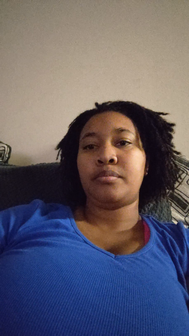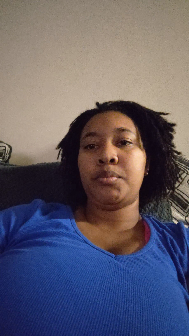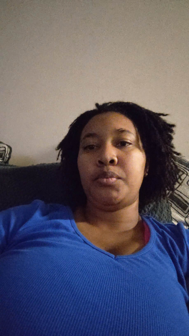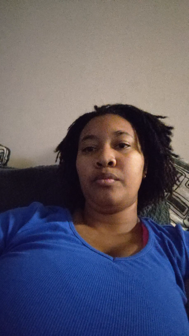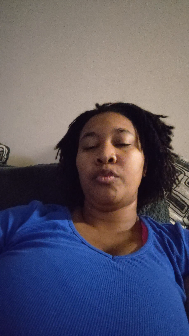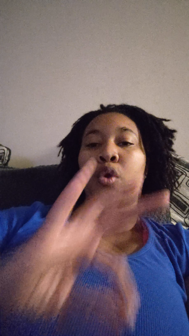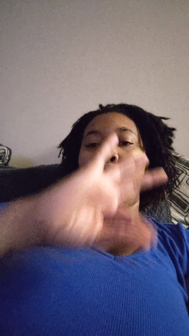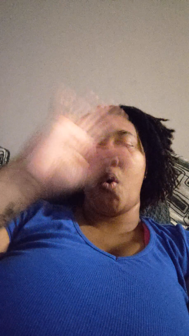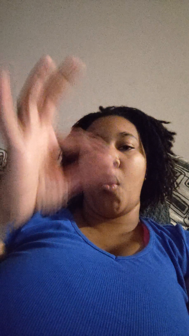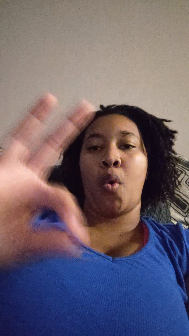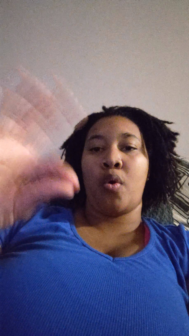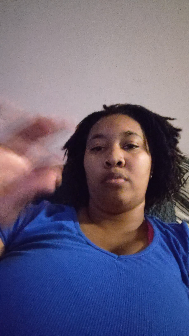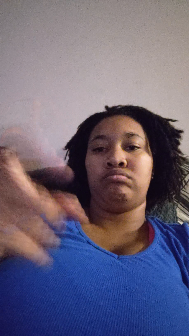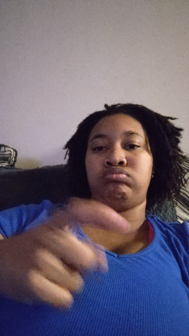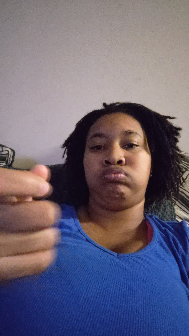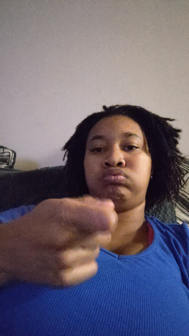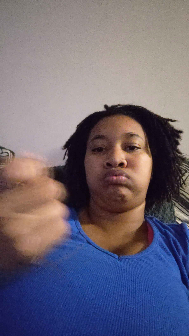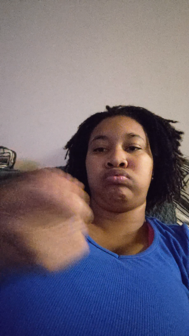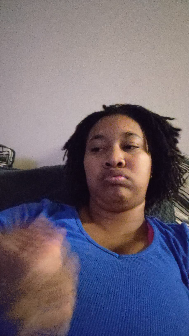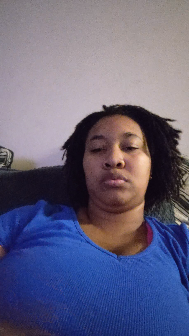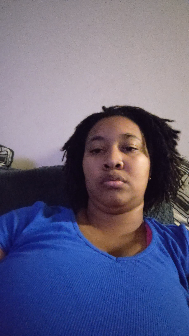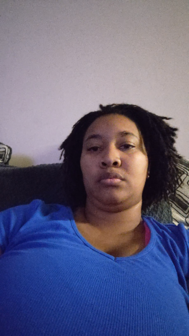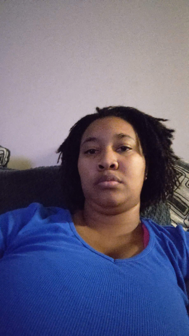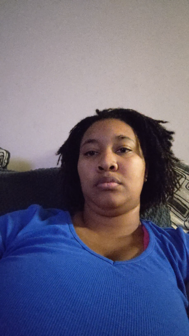hose